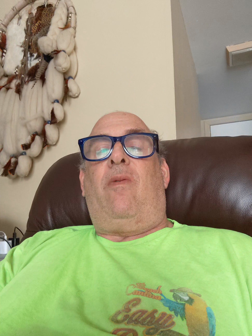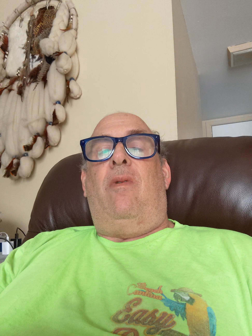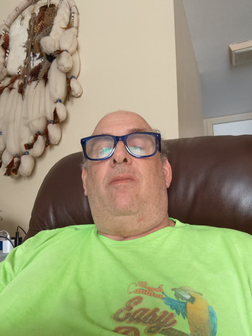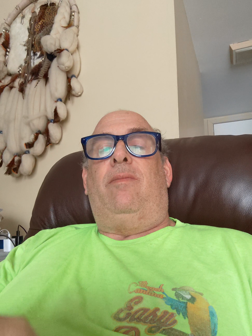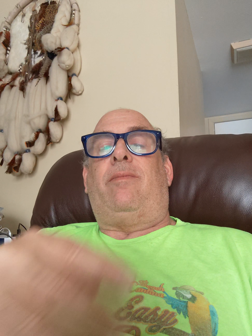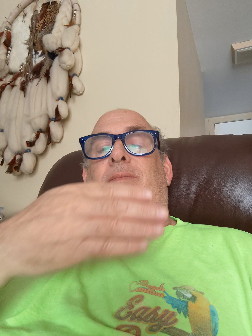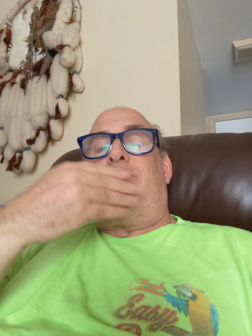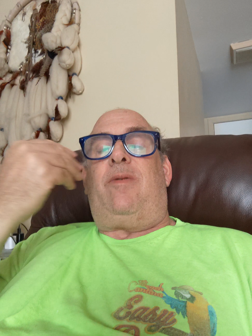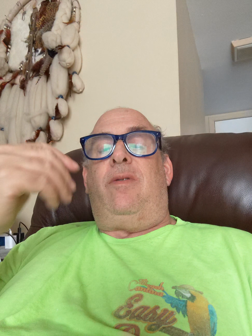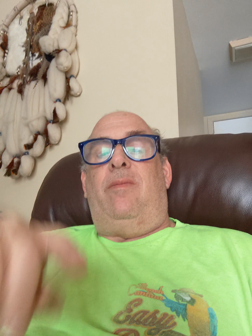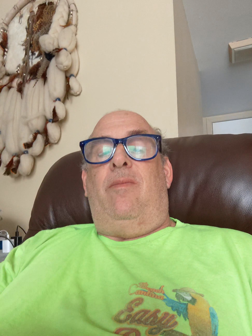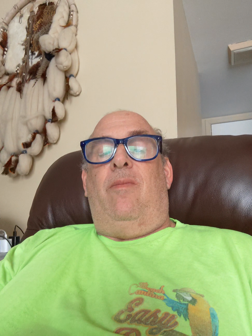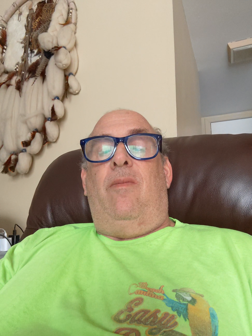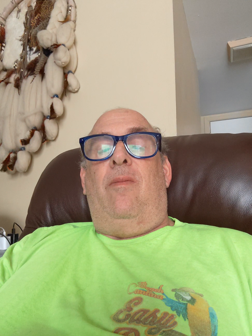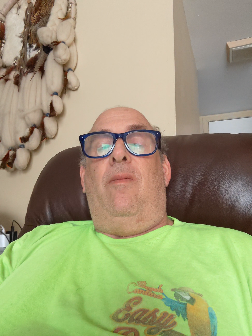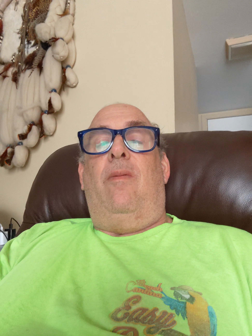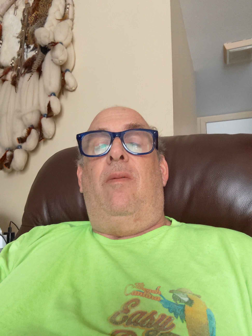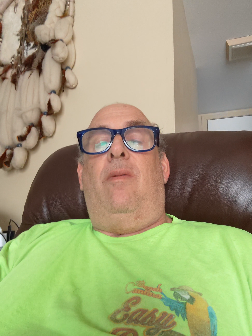better